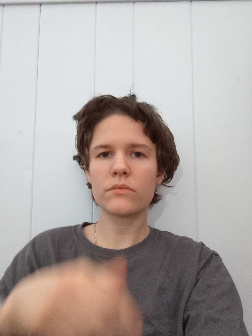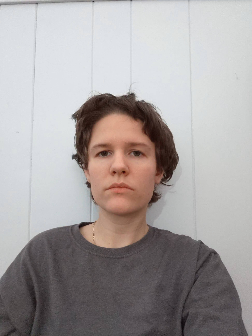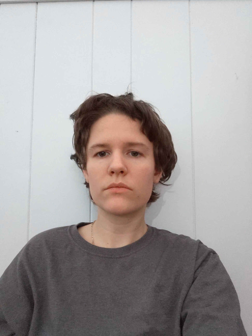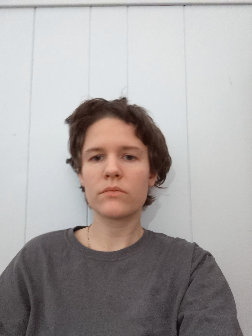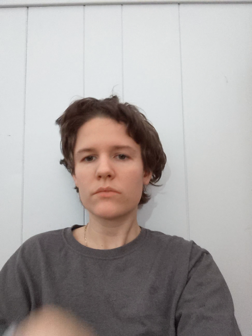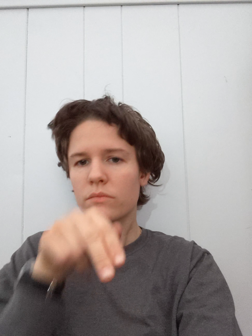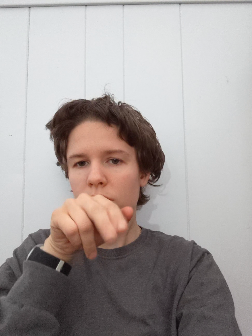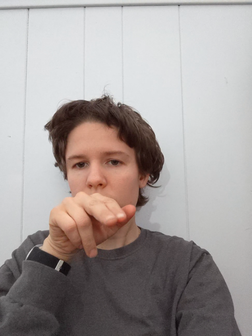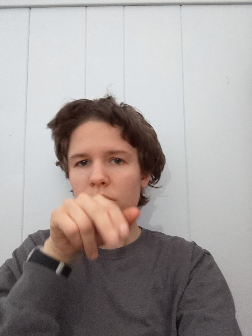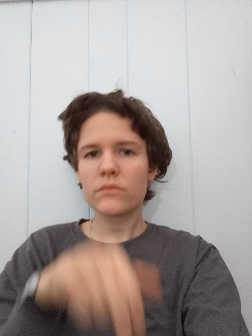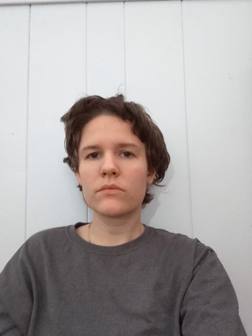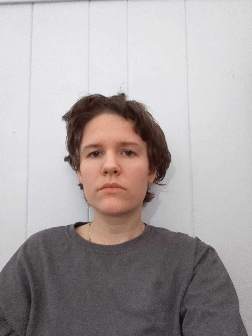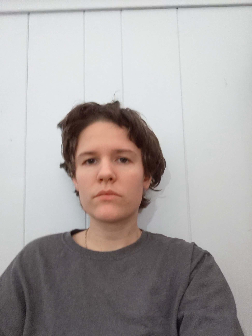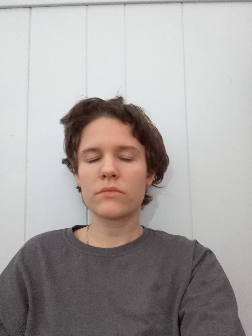tongue